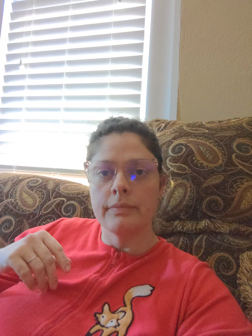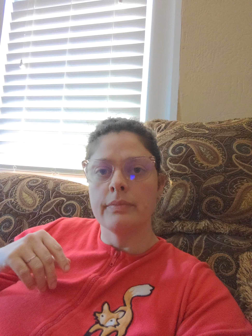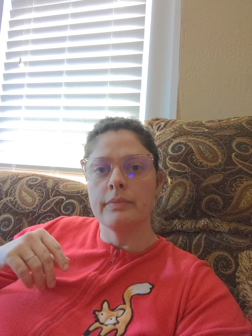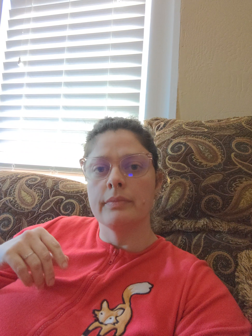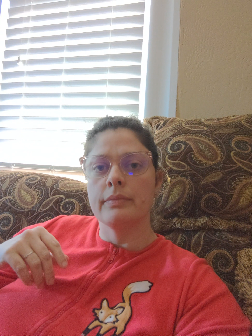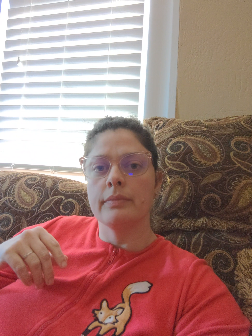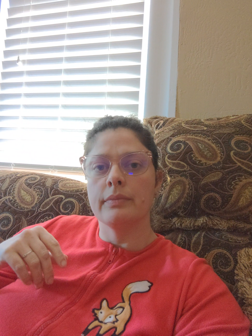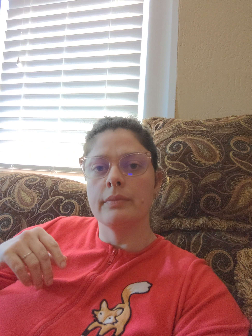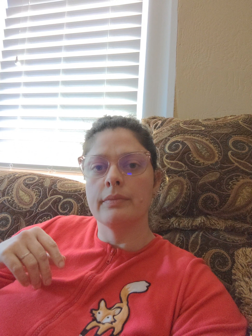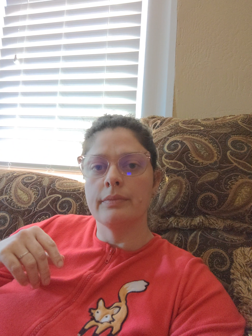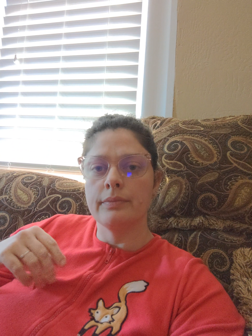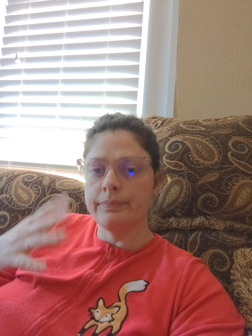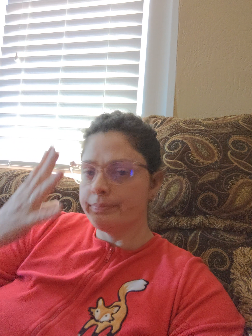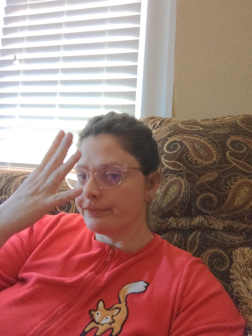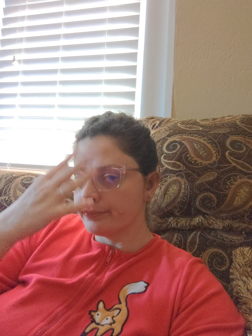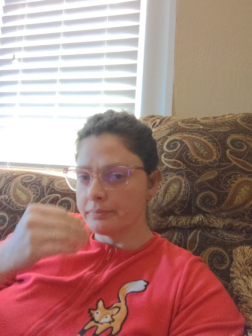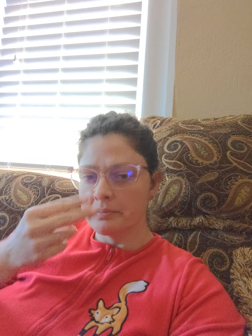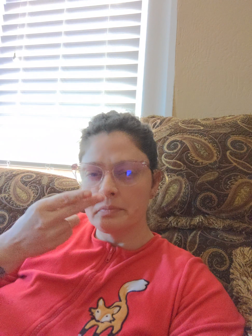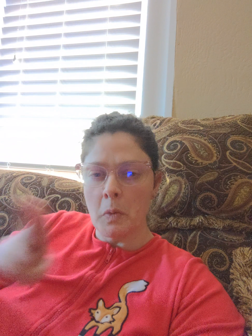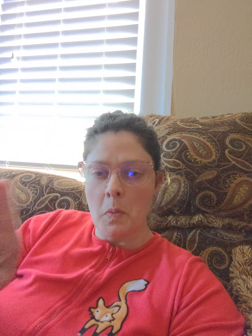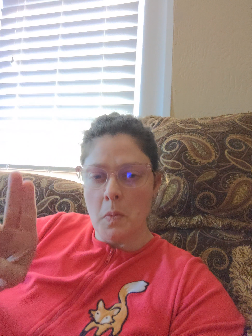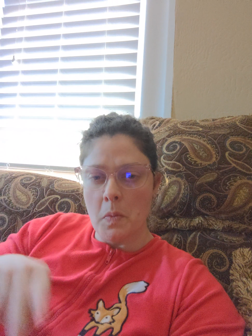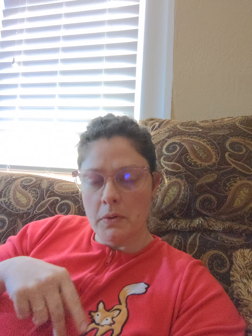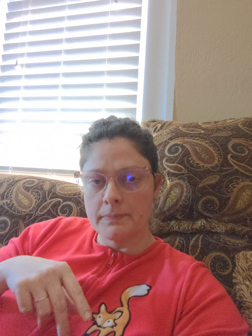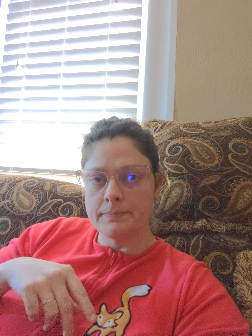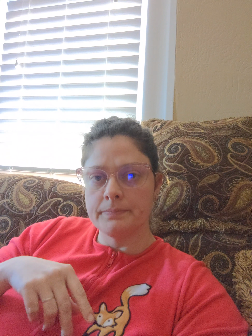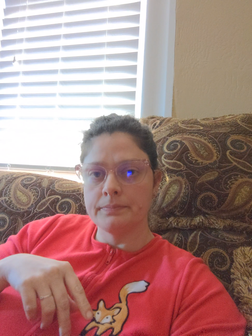nap